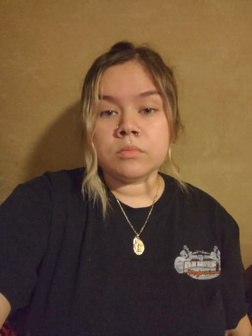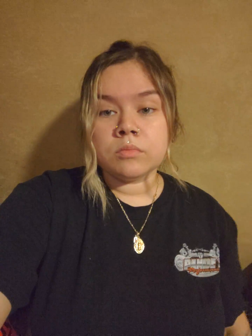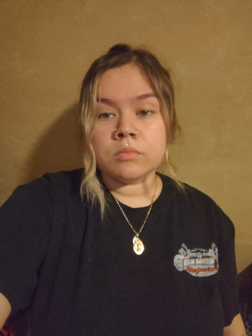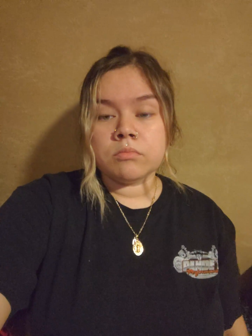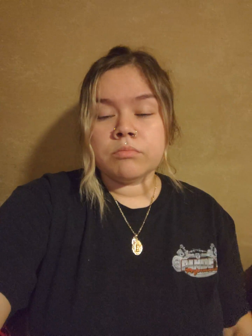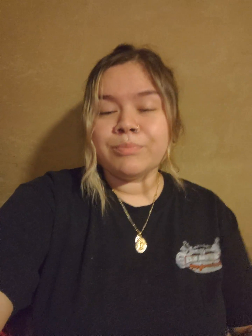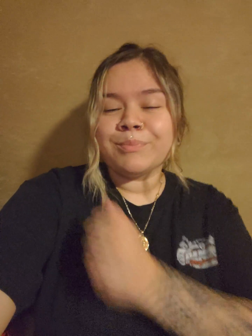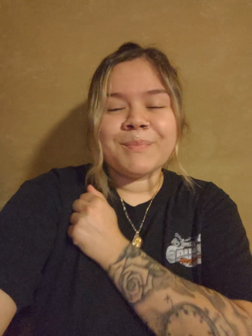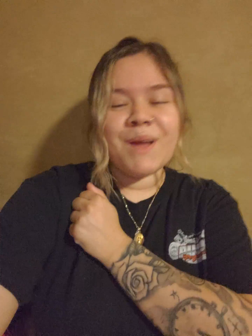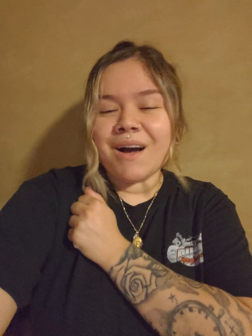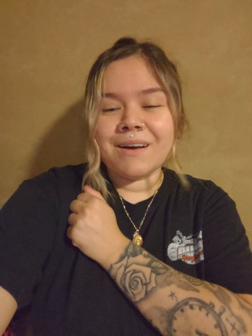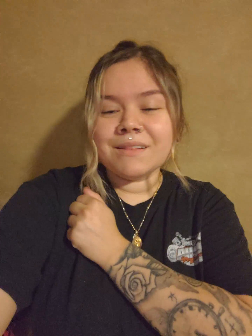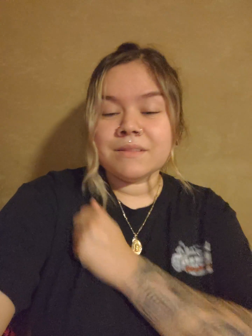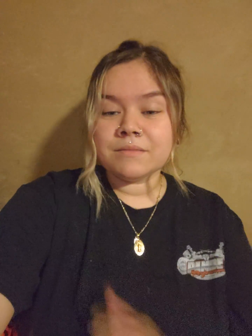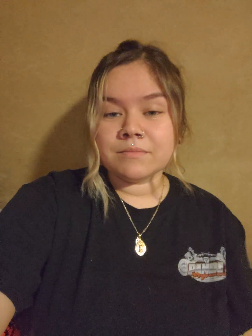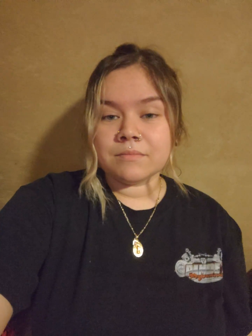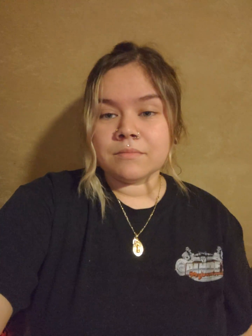hug